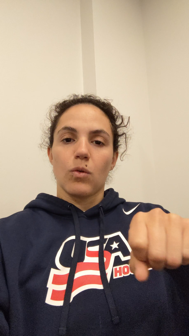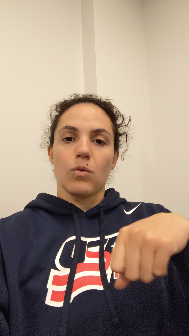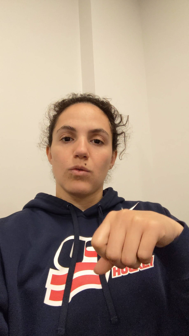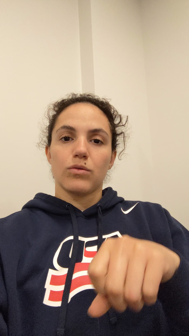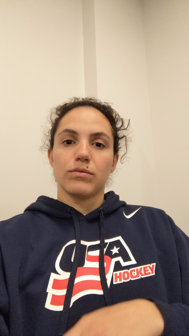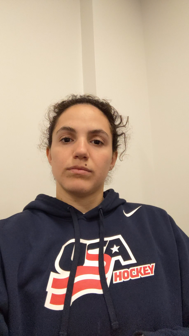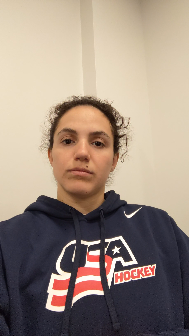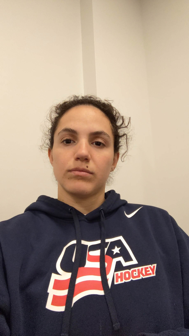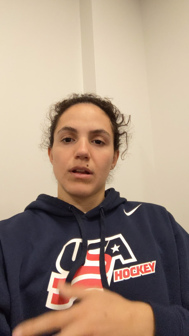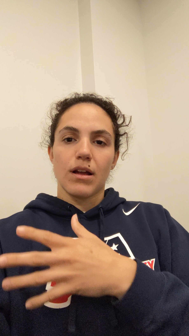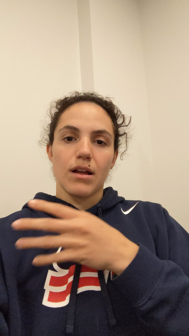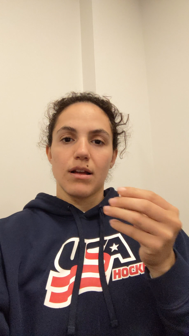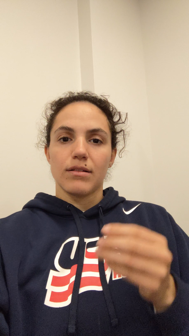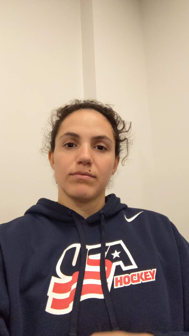and